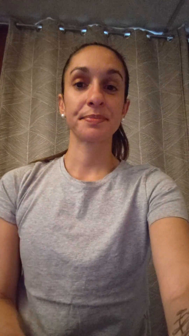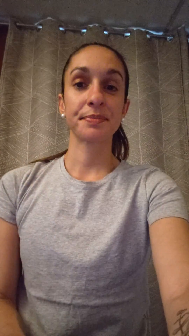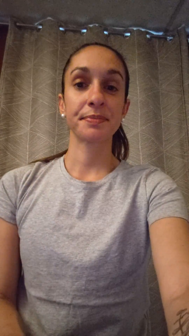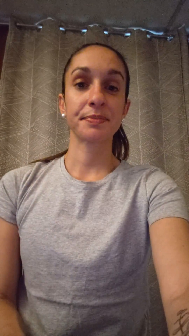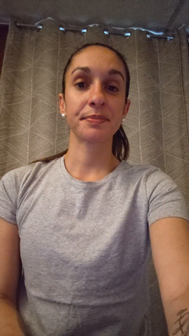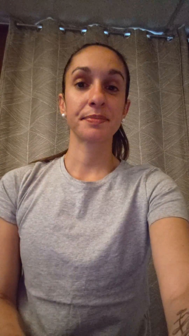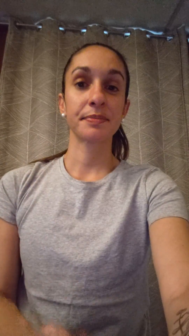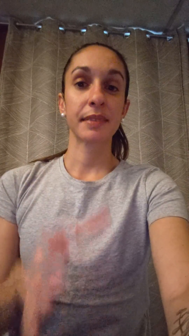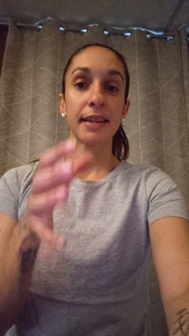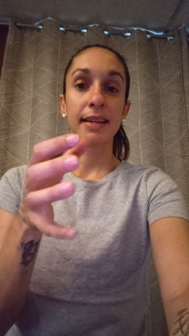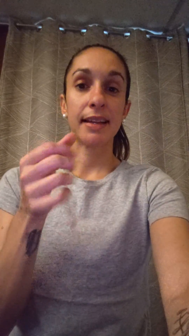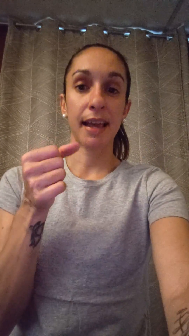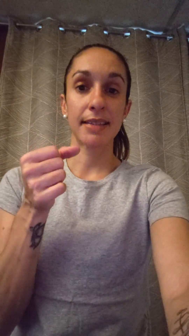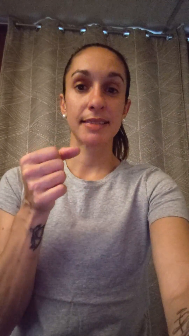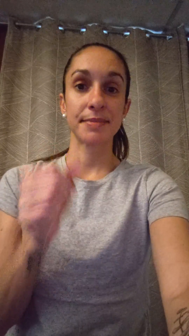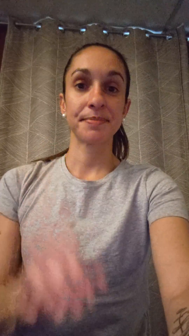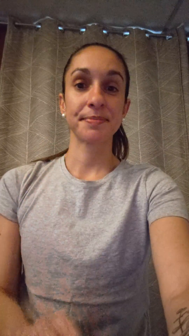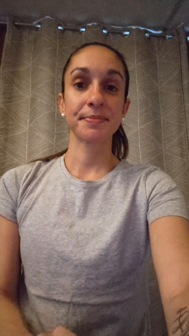get